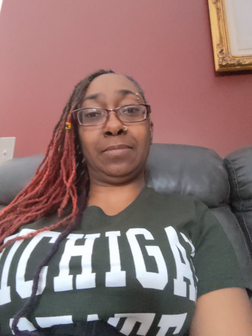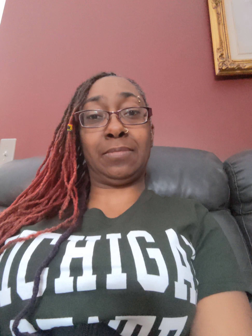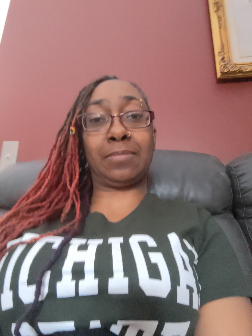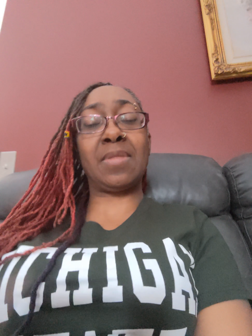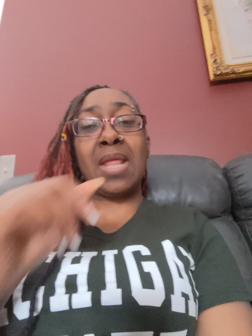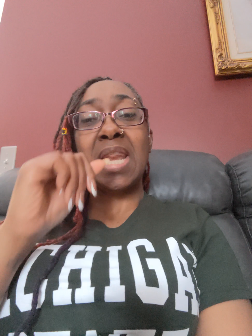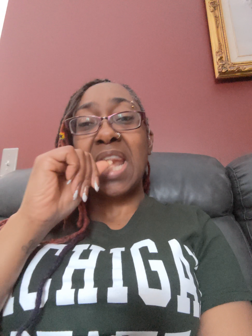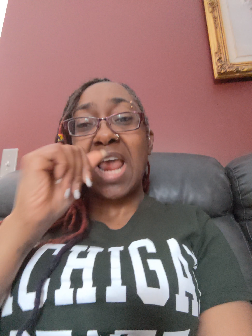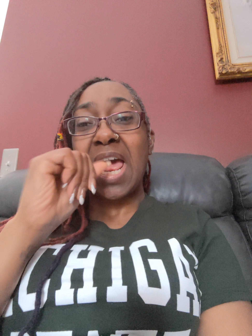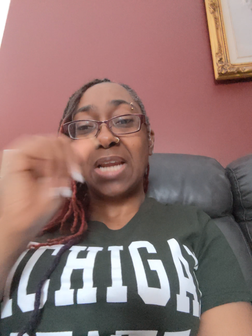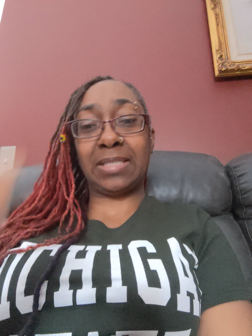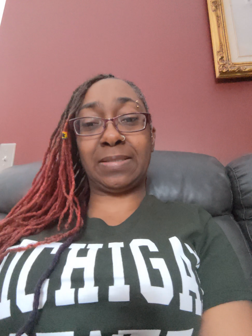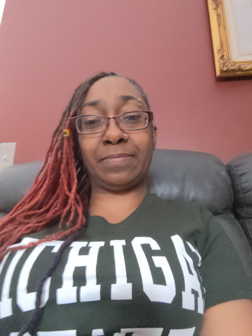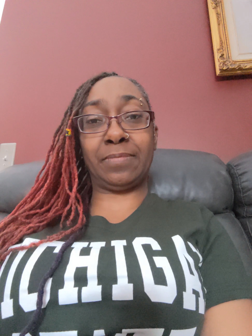nuts